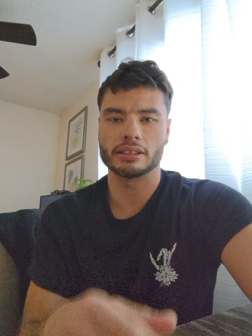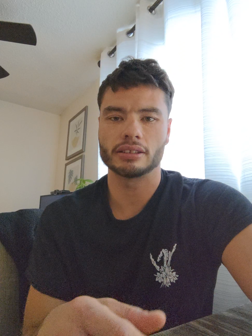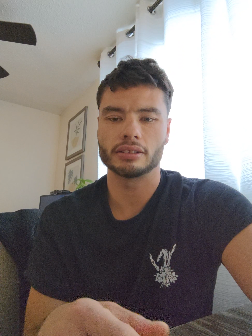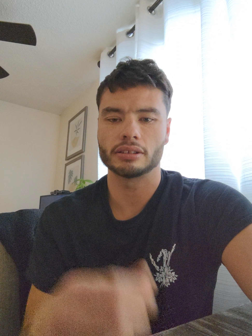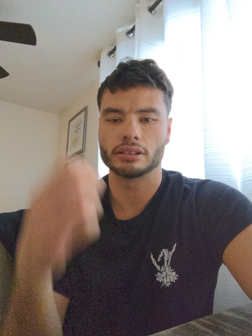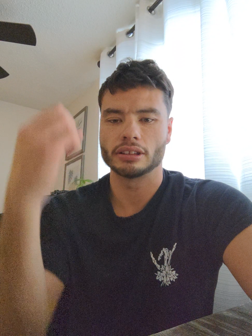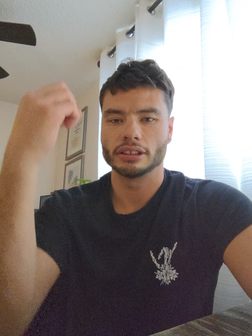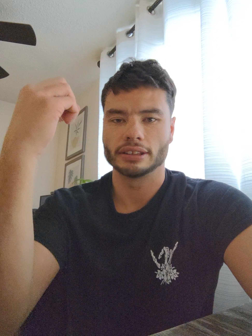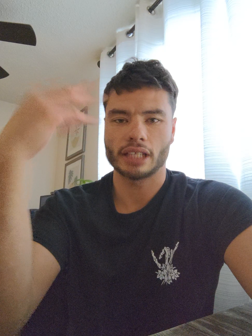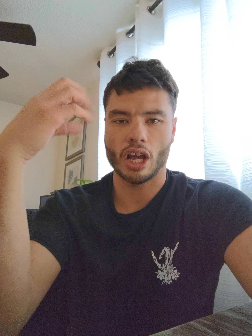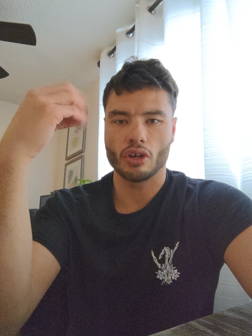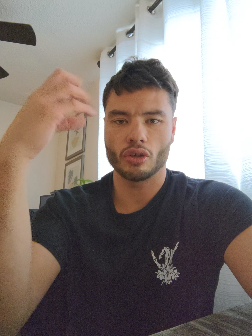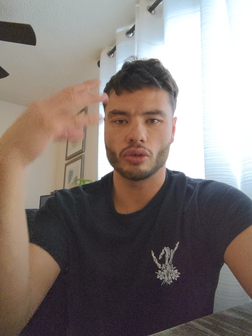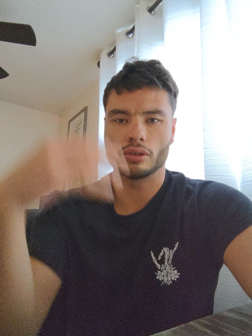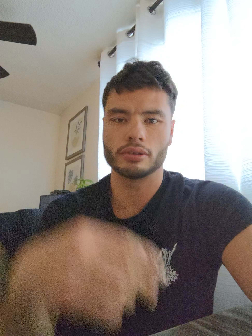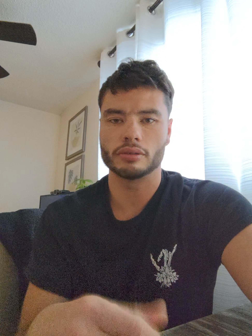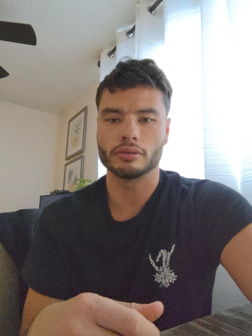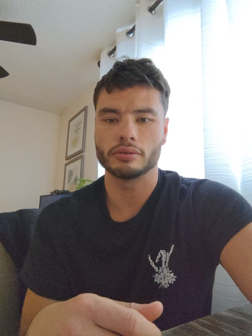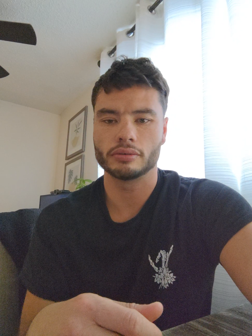shower